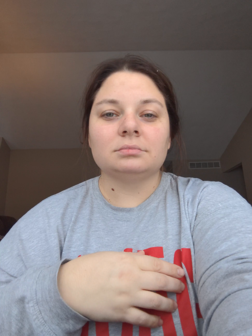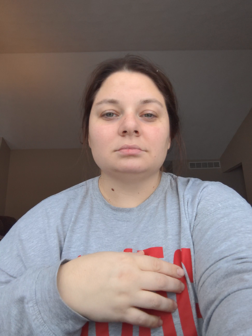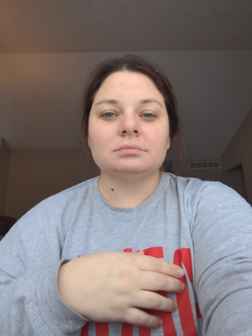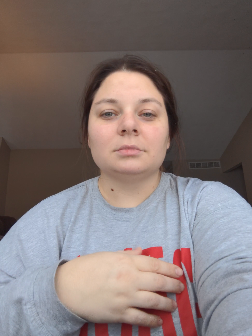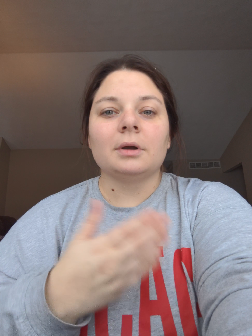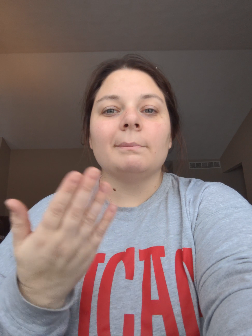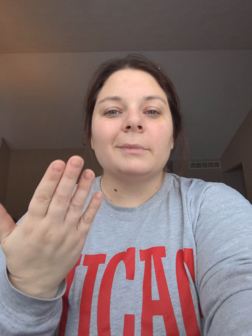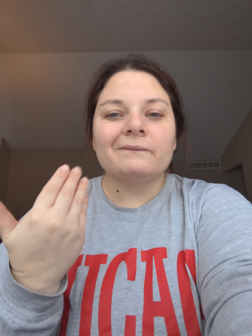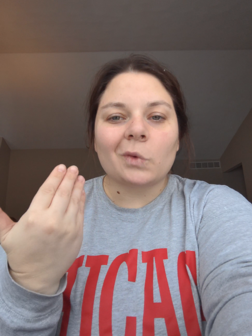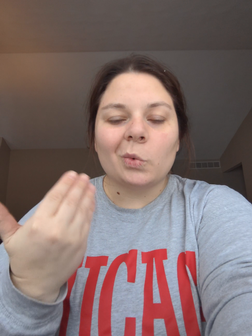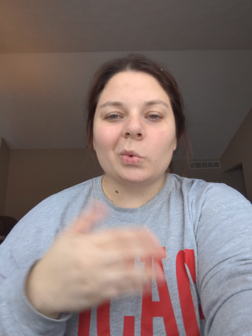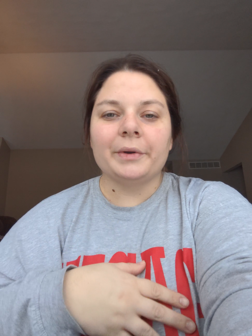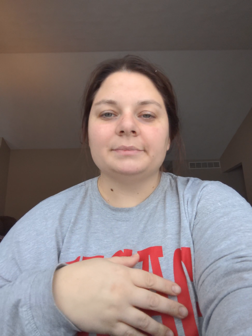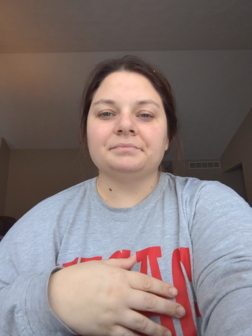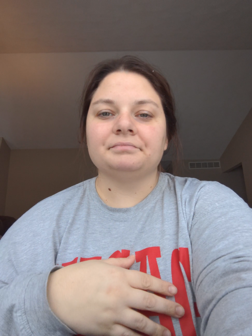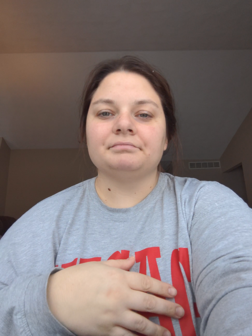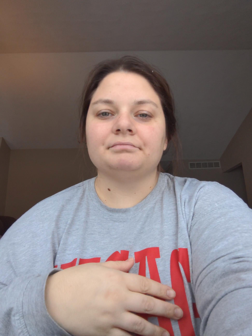before